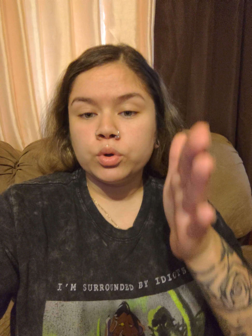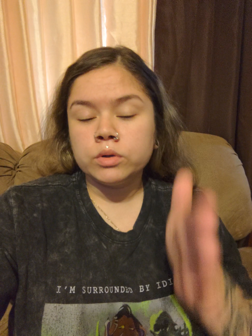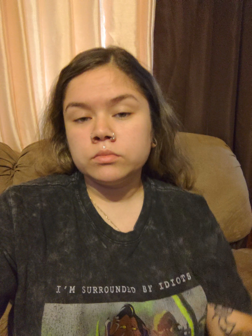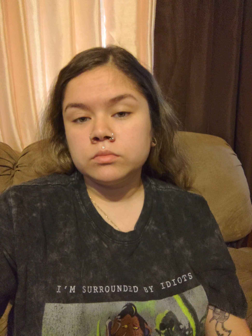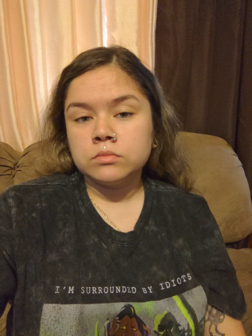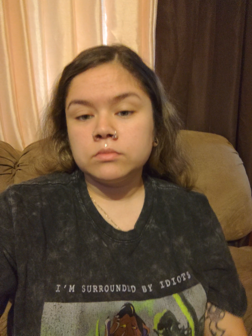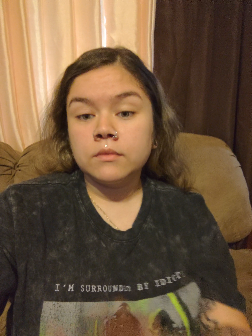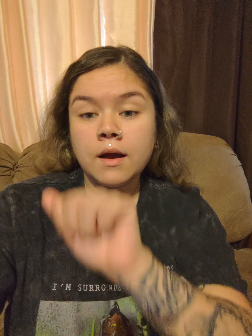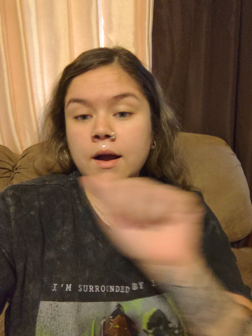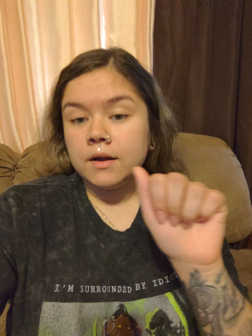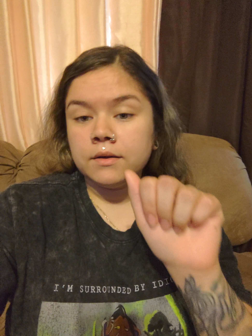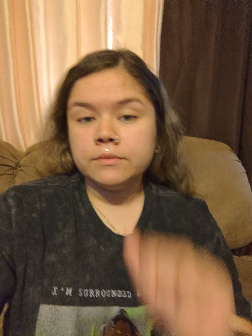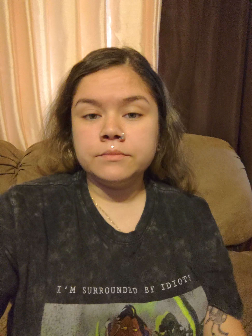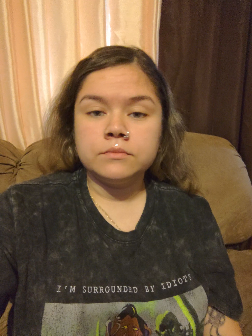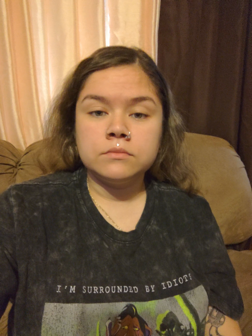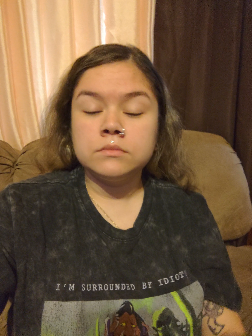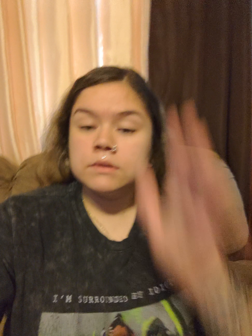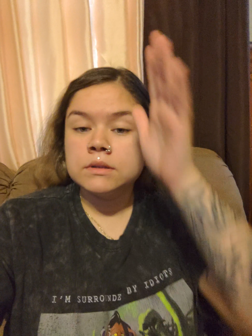a